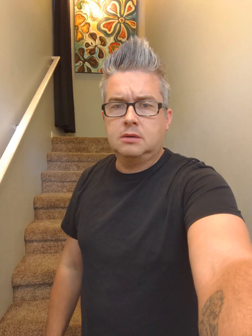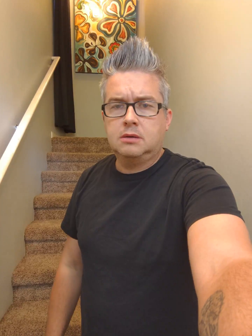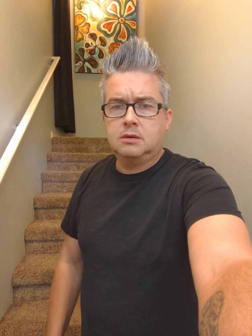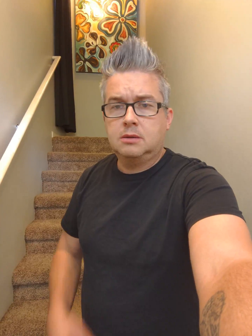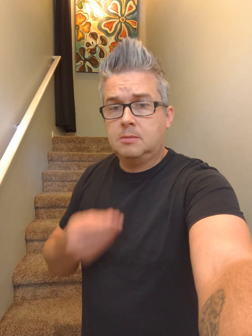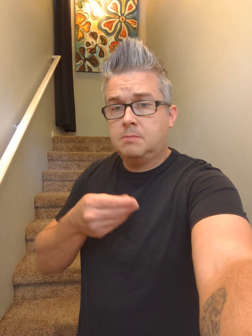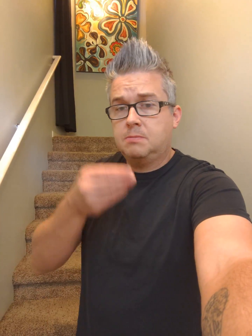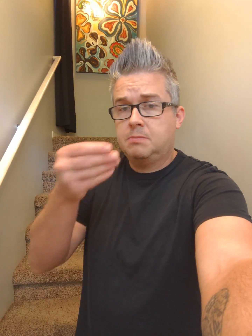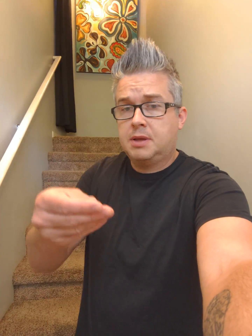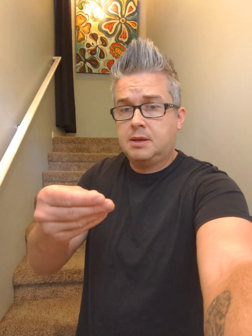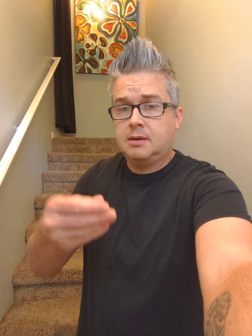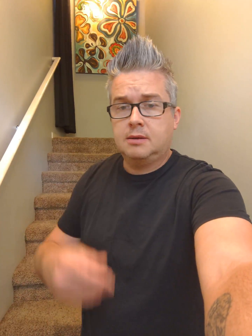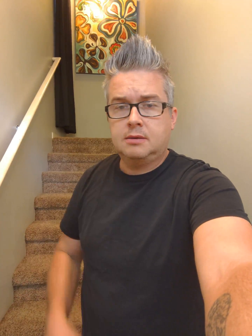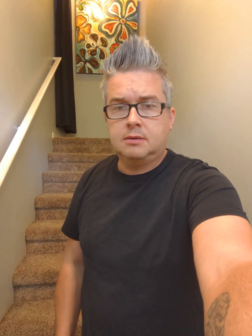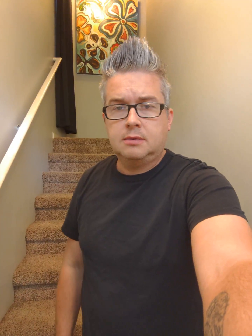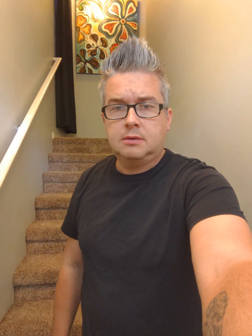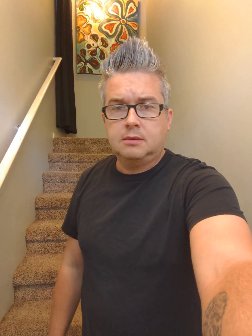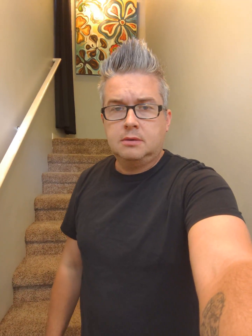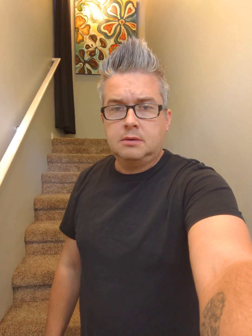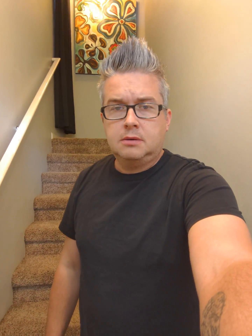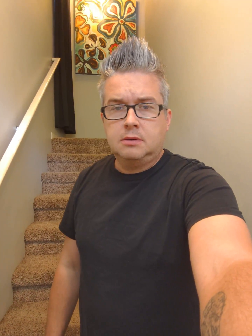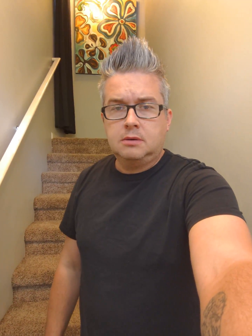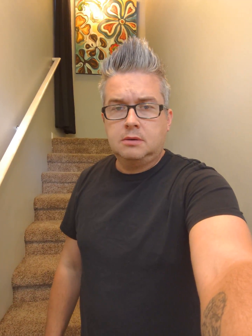buy